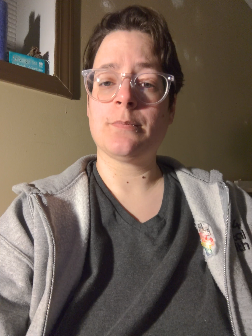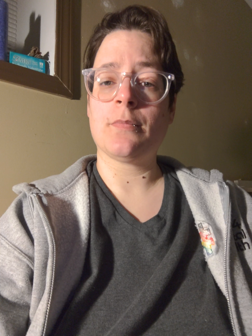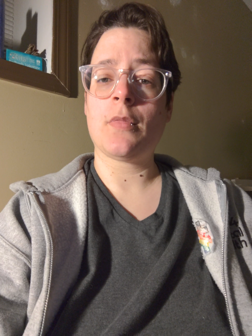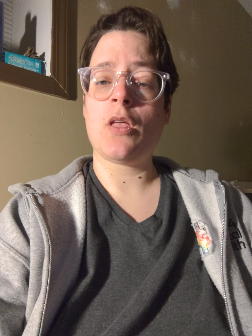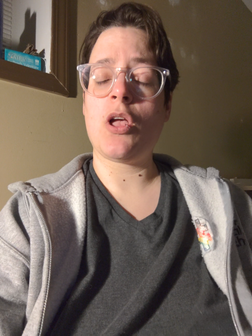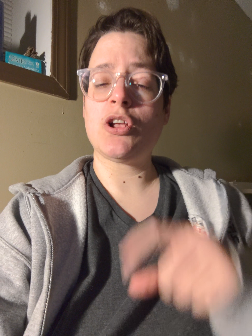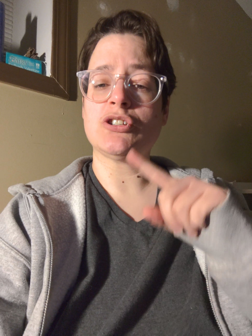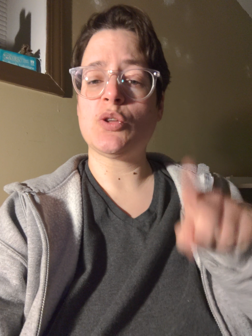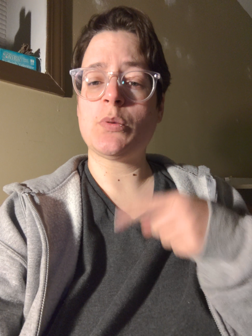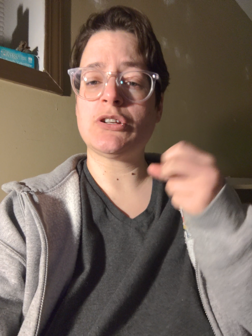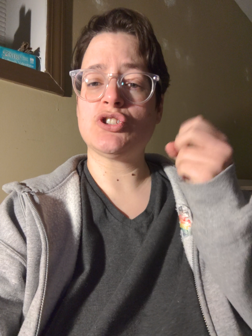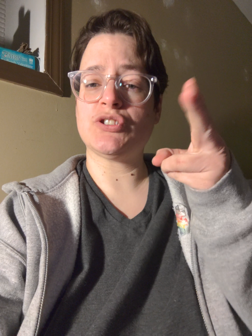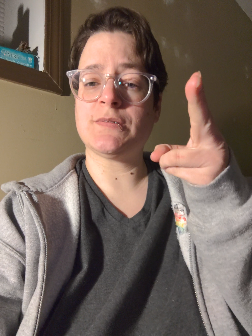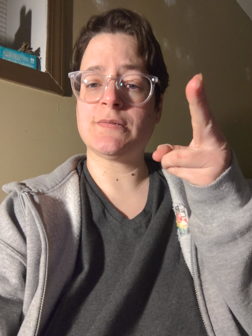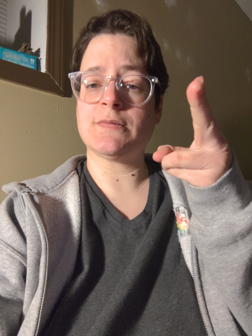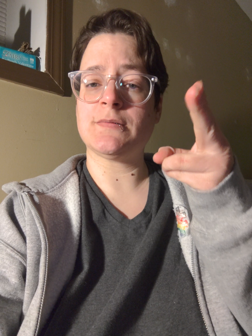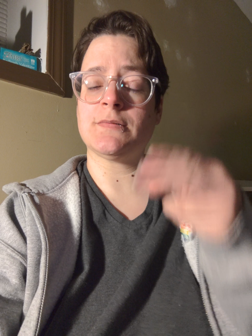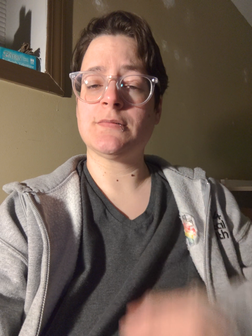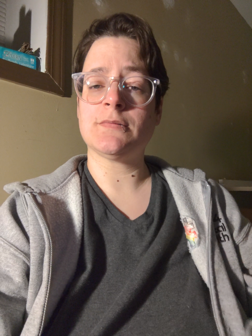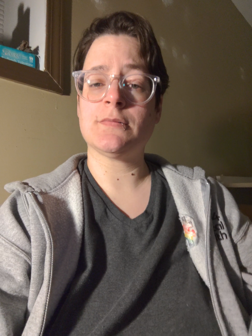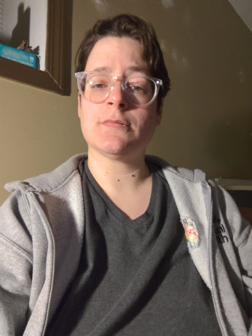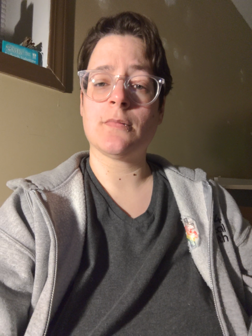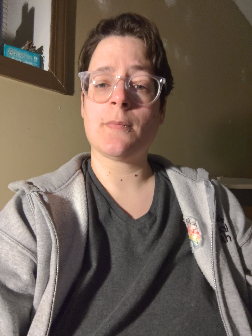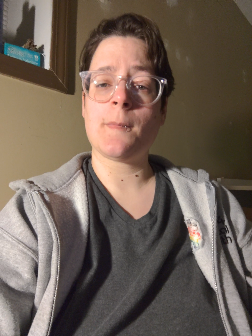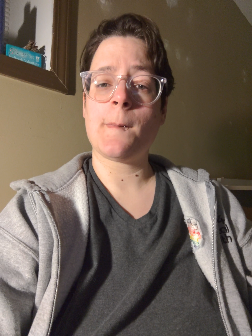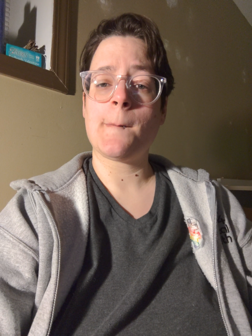garbage